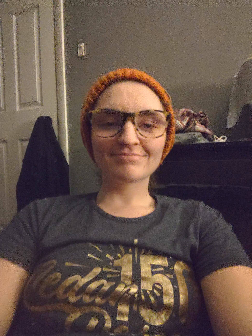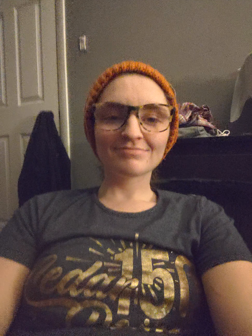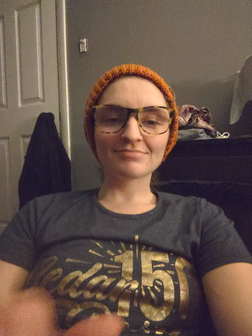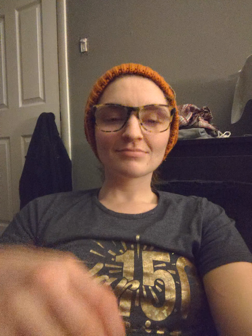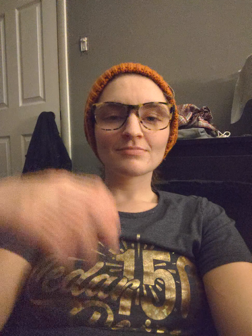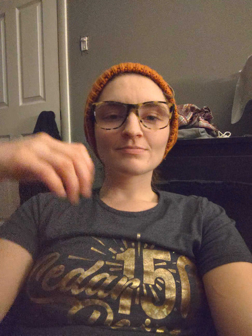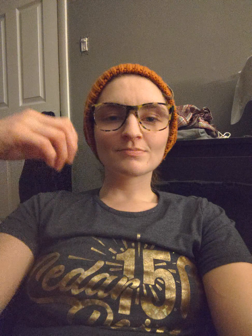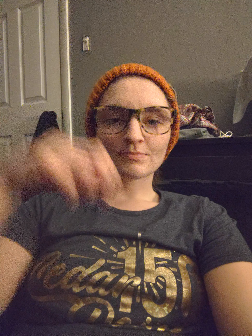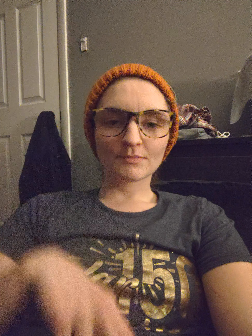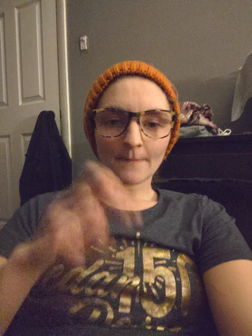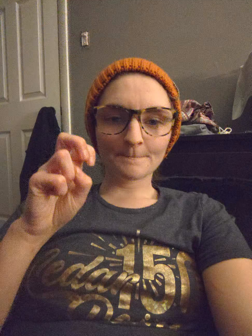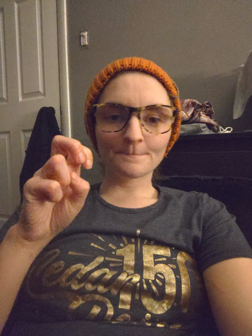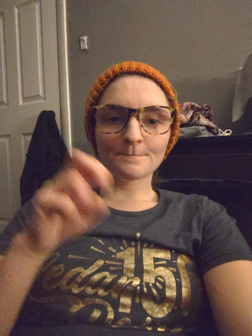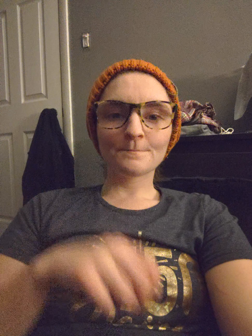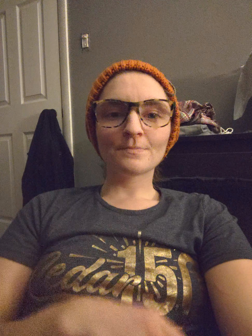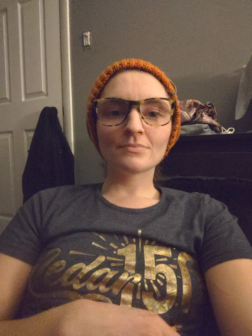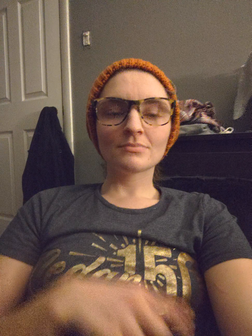jump